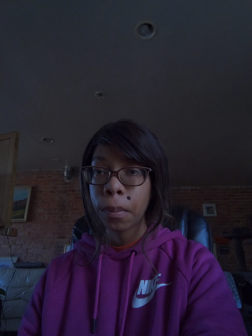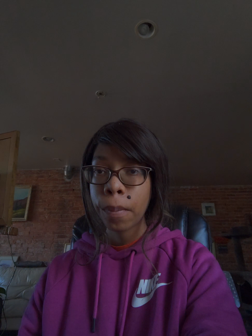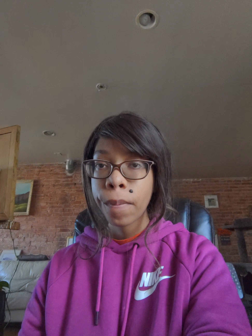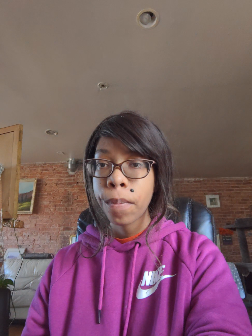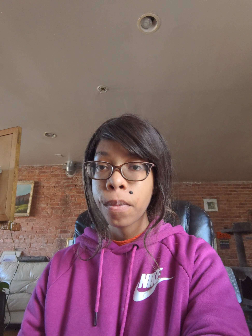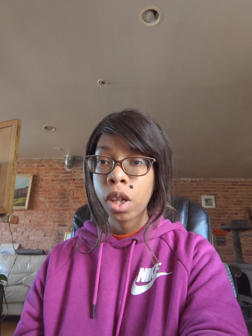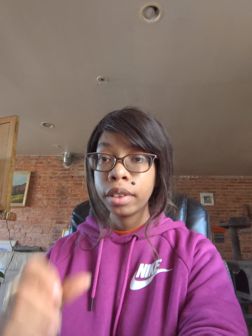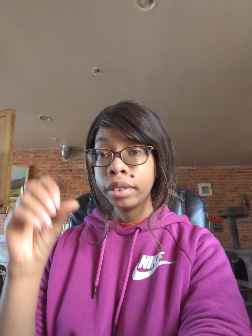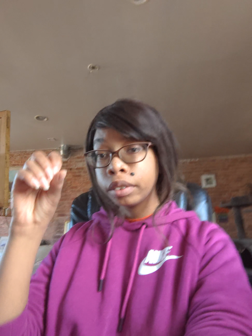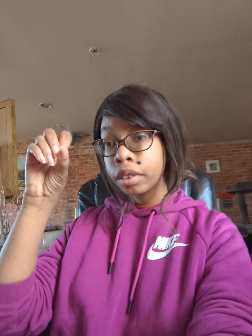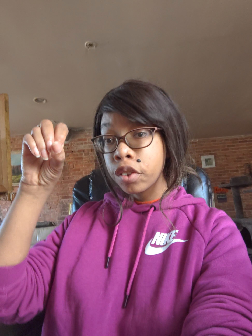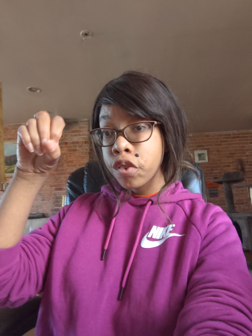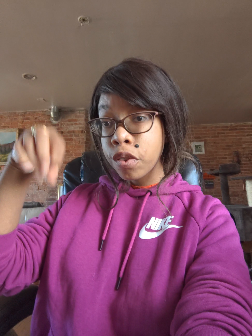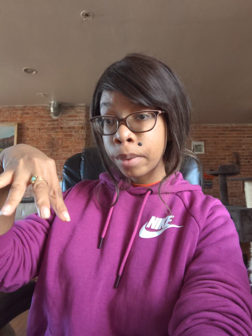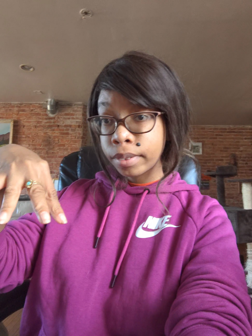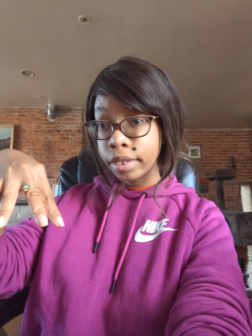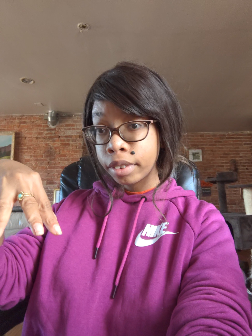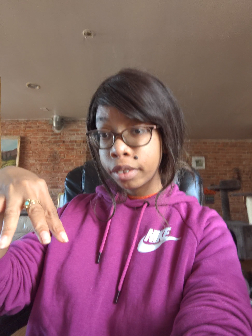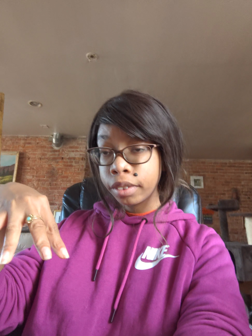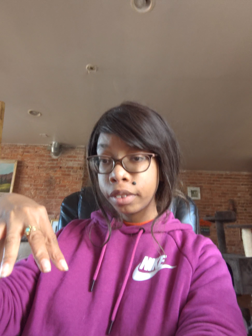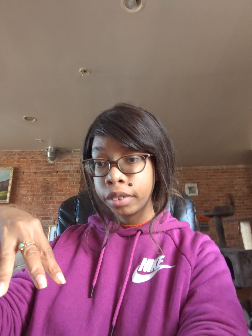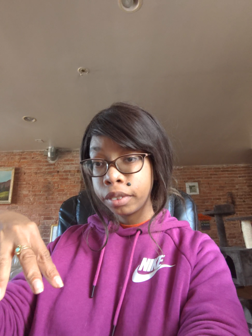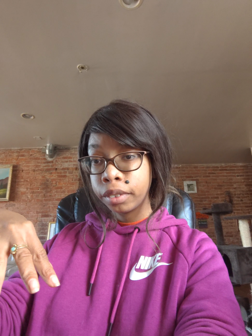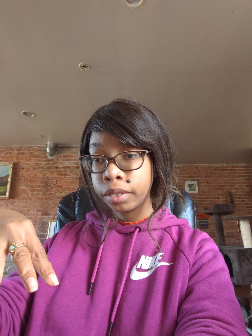drop